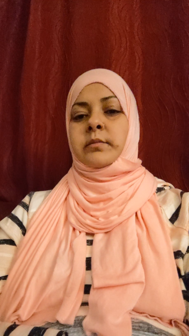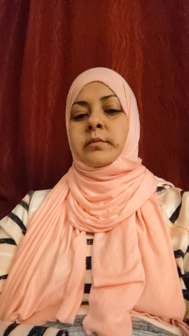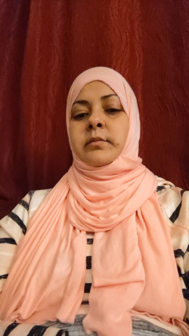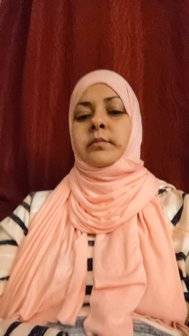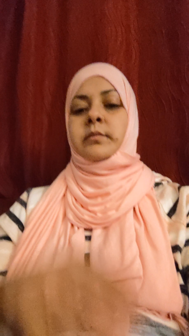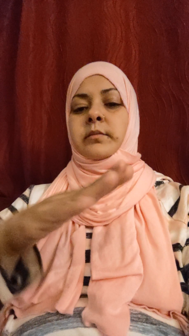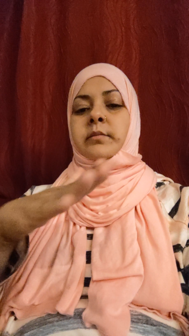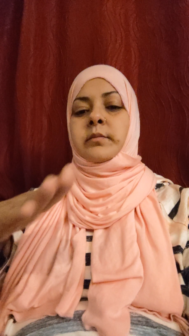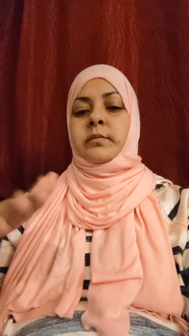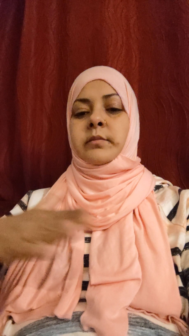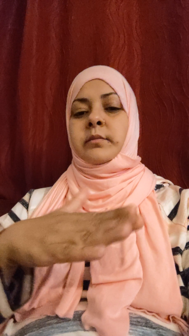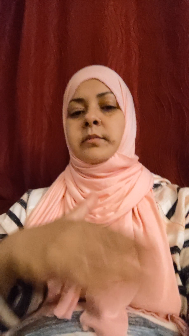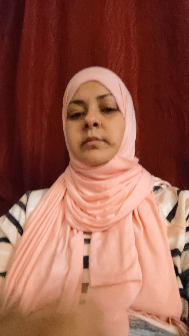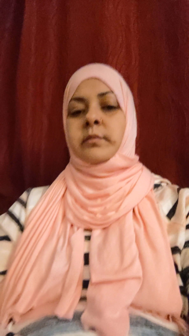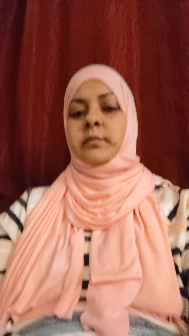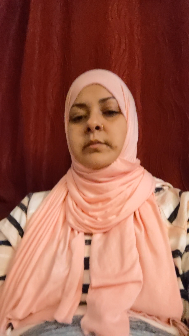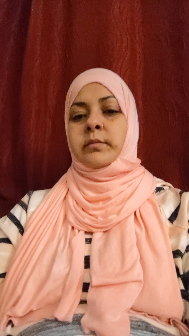cook